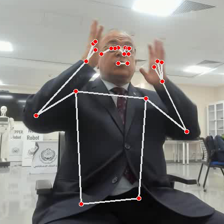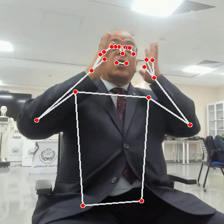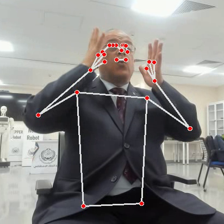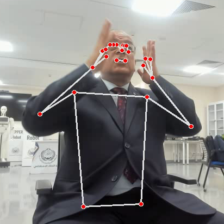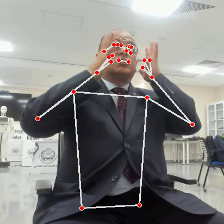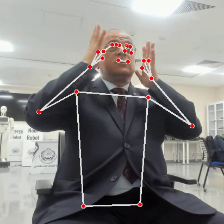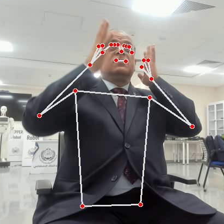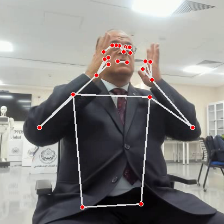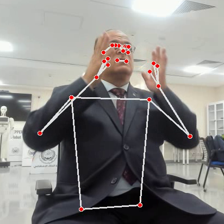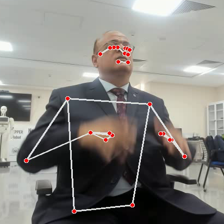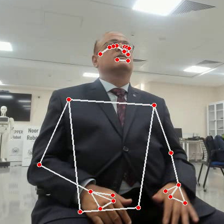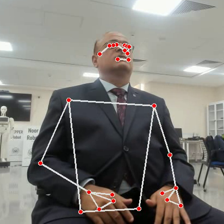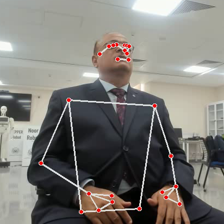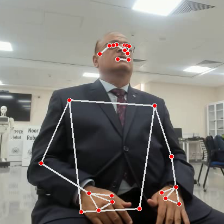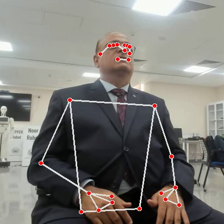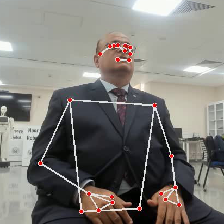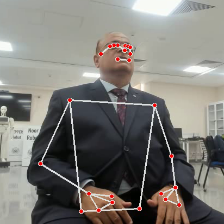moshwash